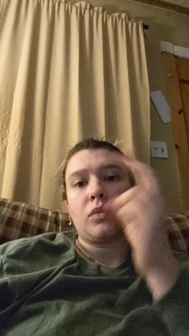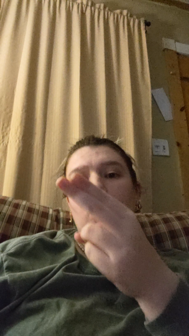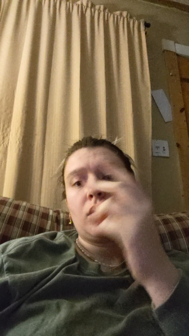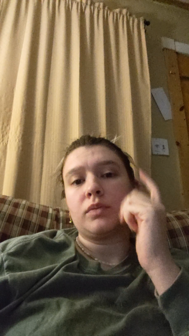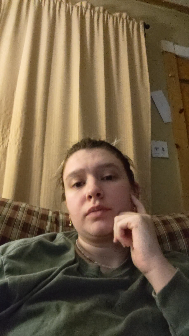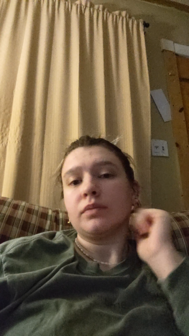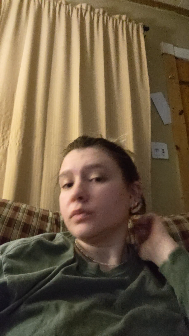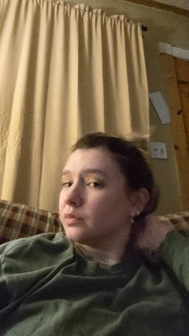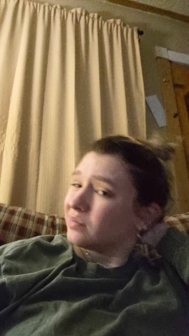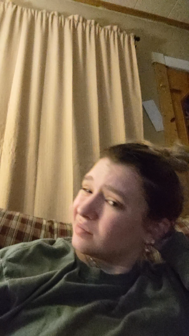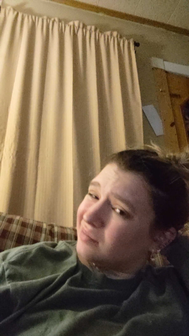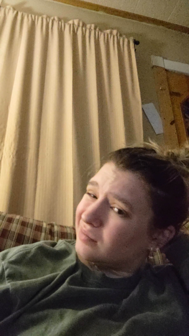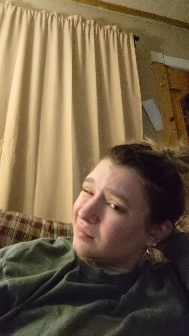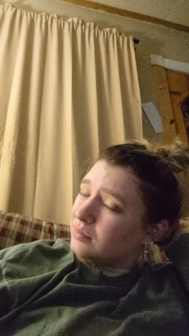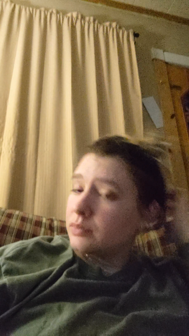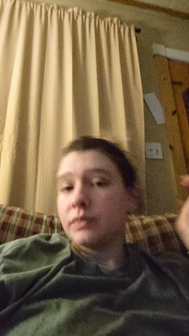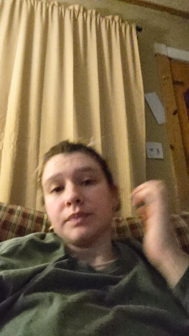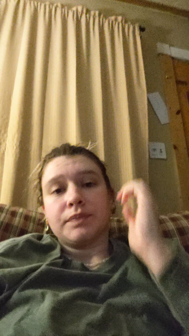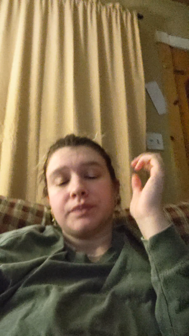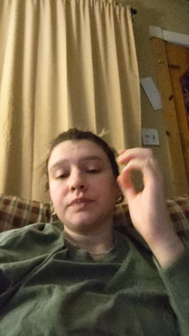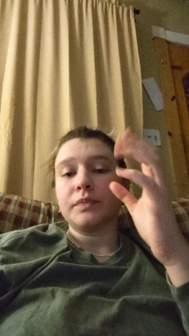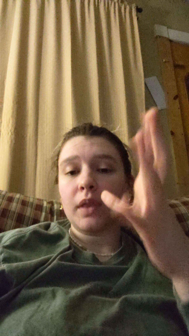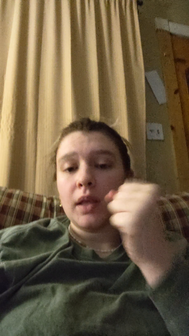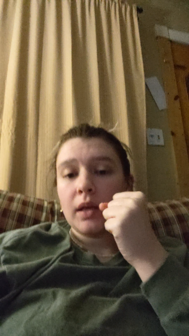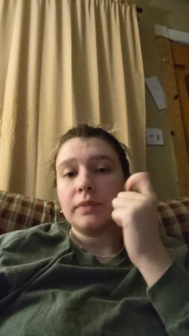get